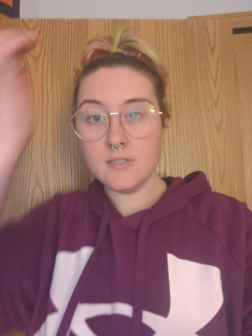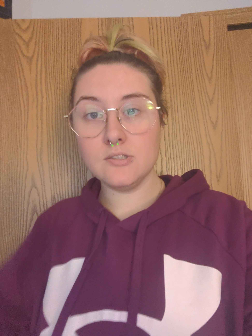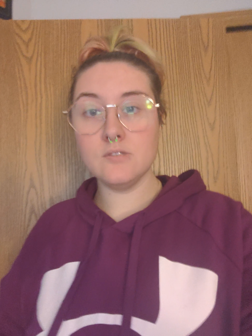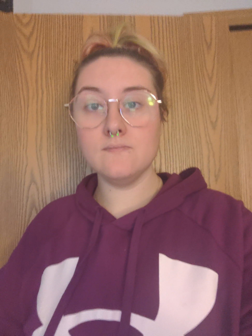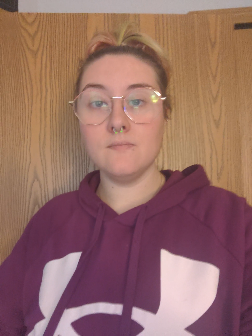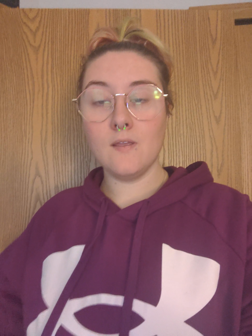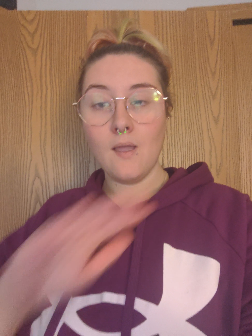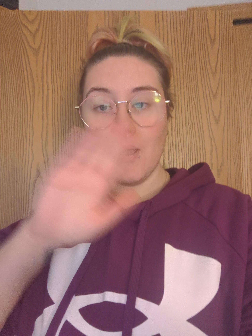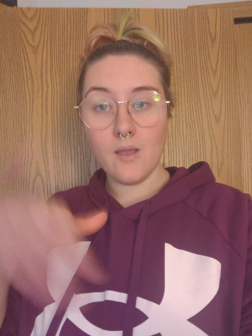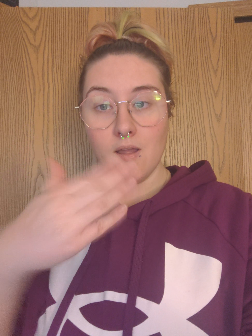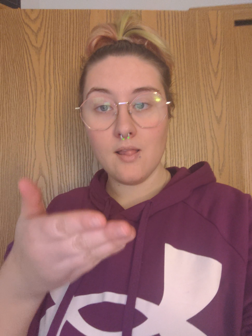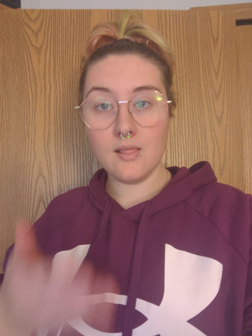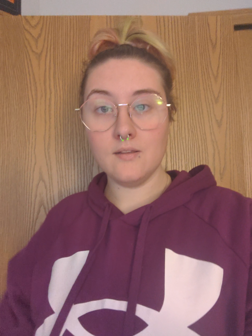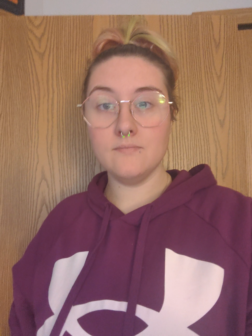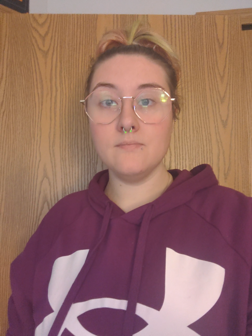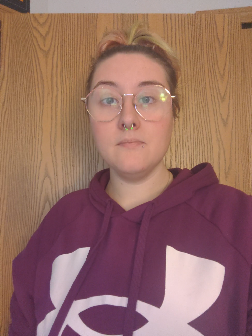all